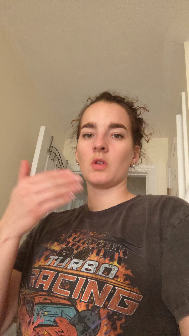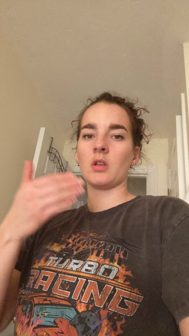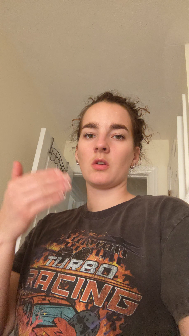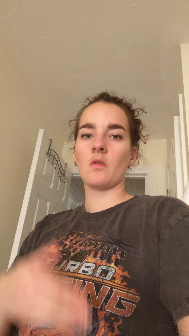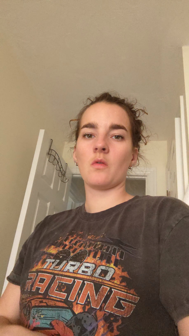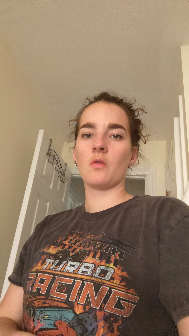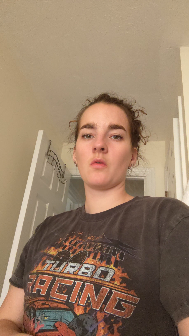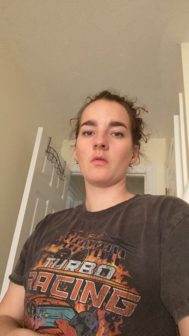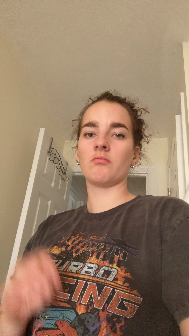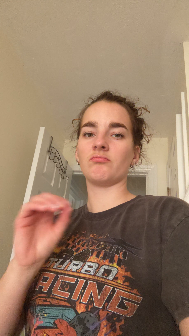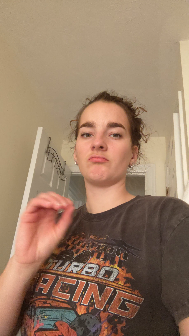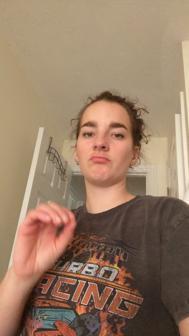none